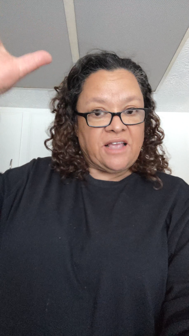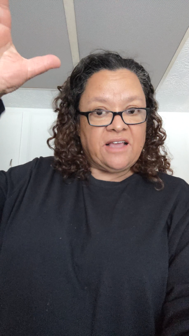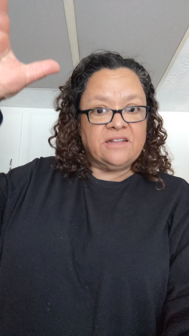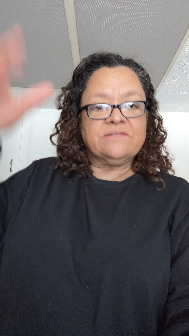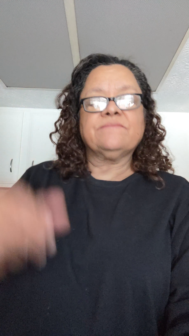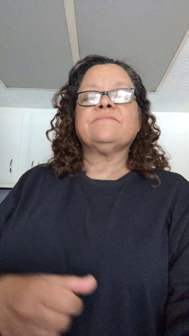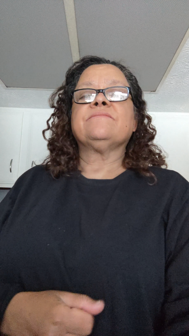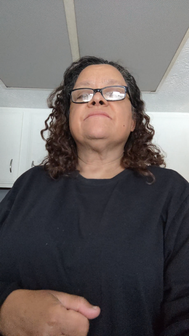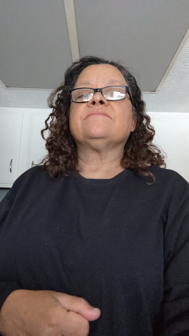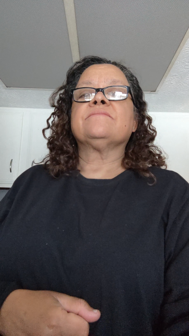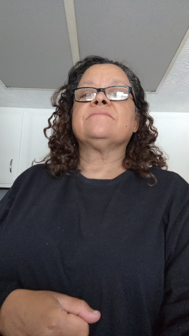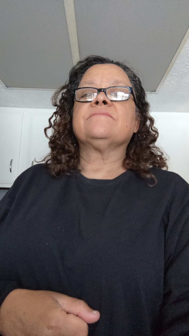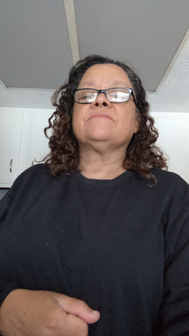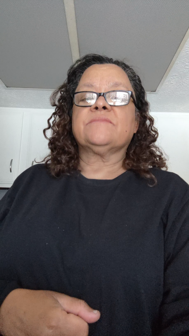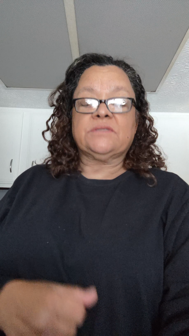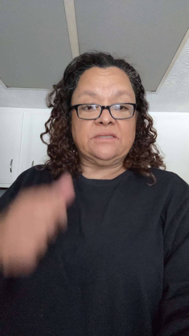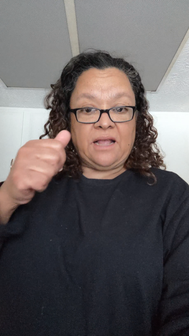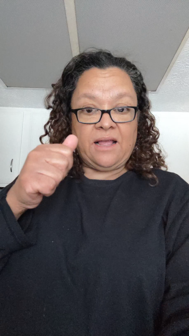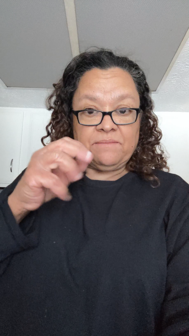am